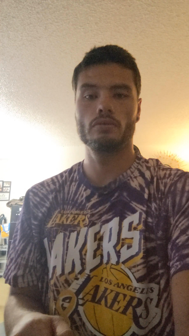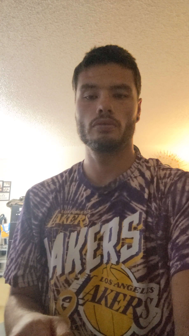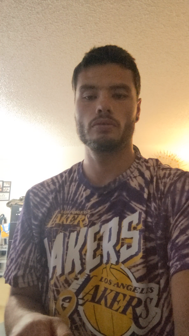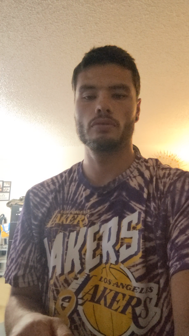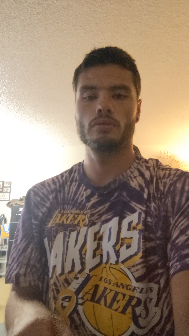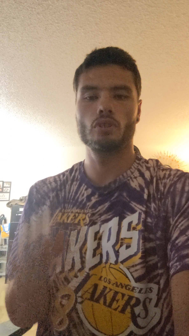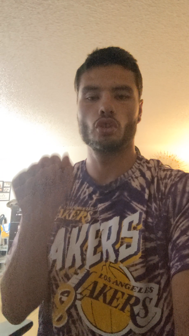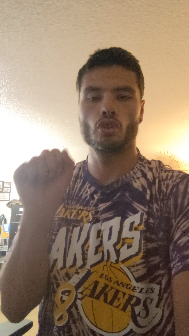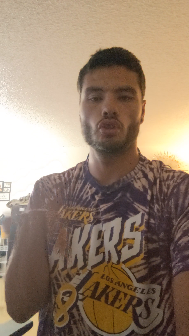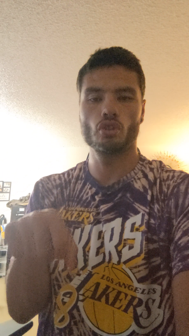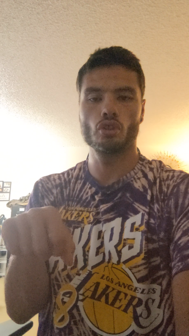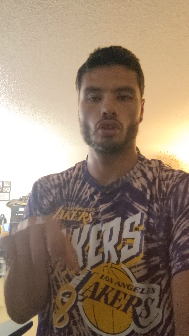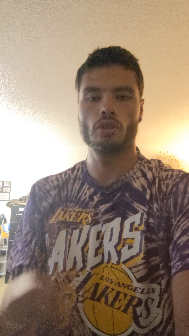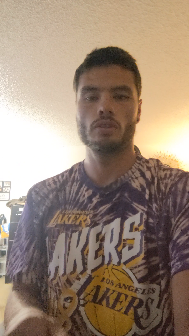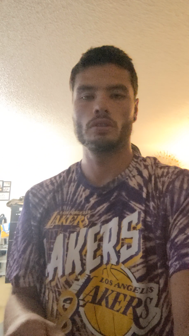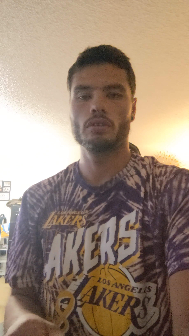could